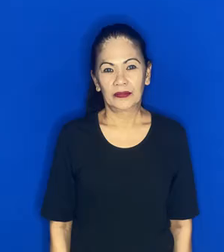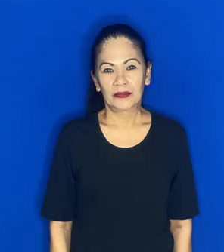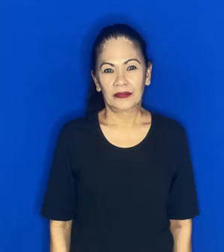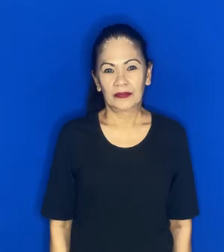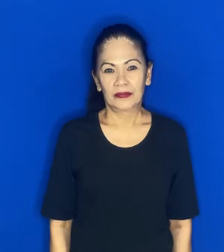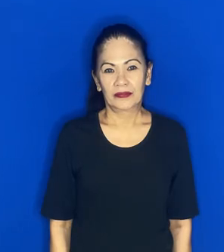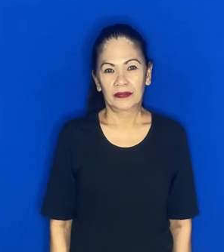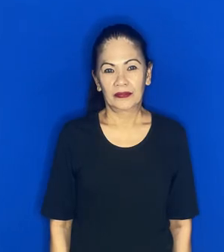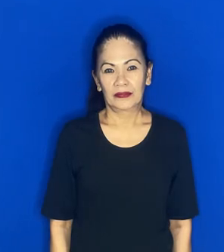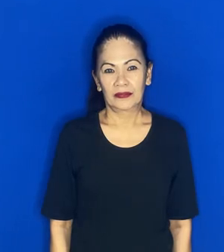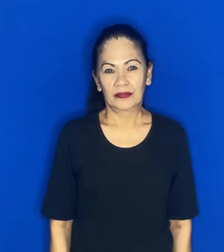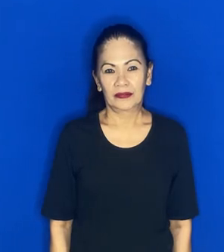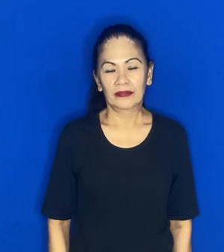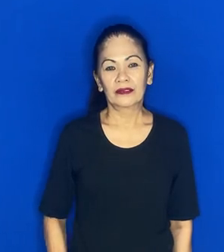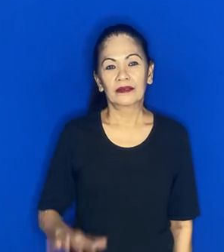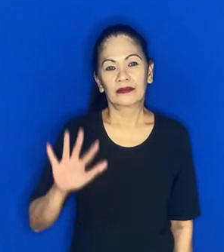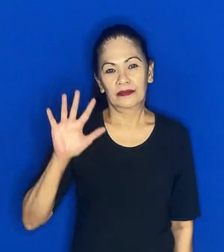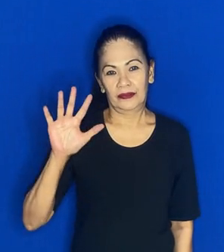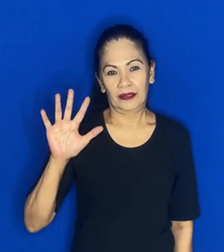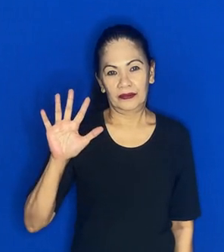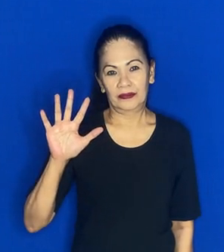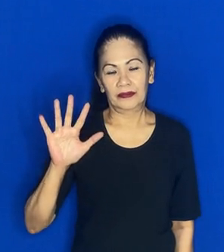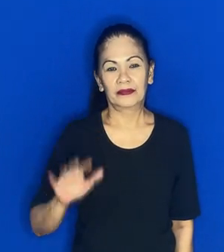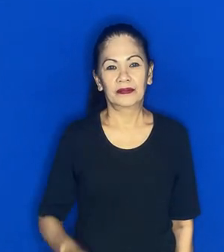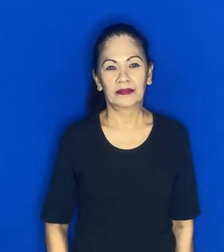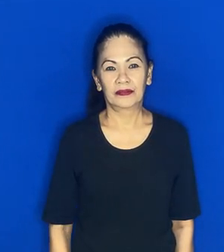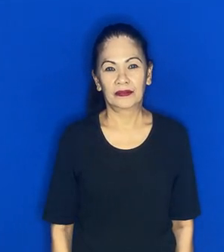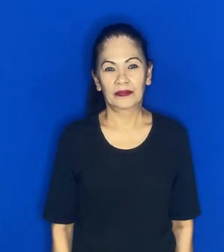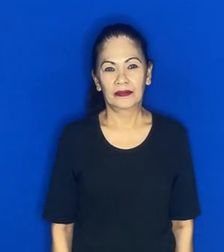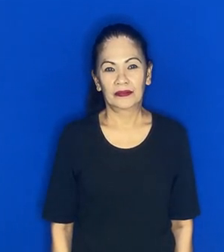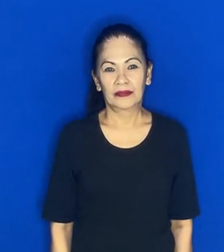five